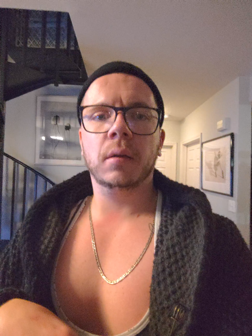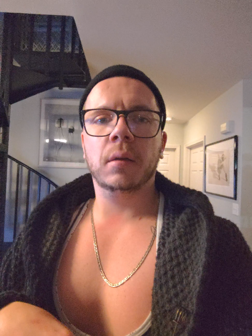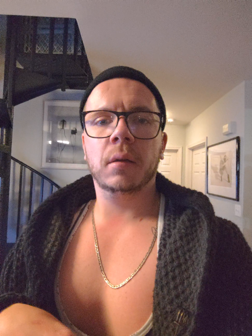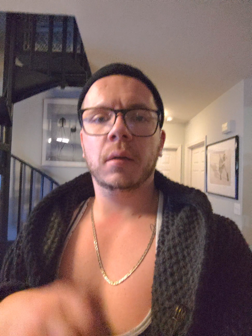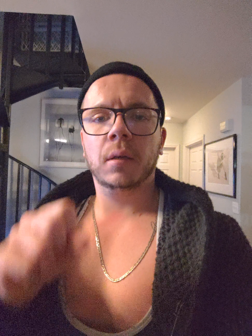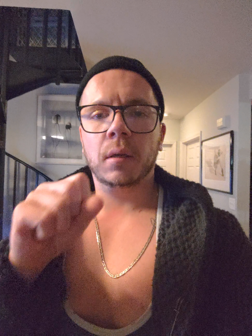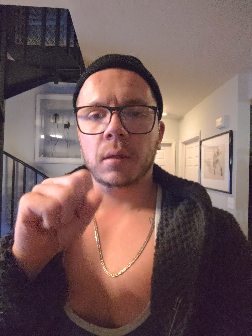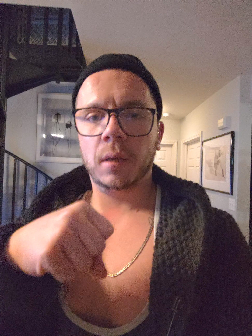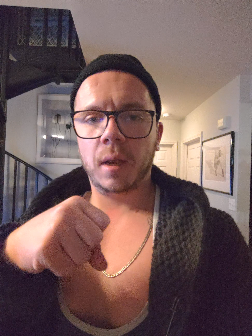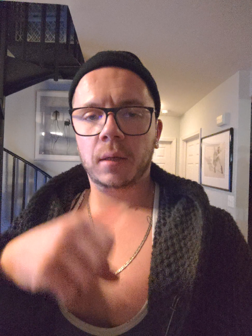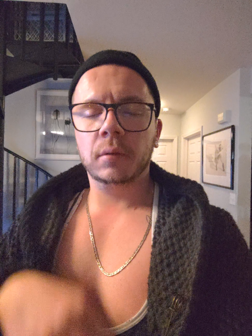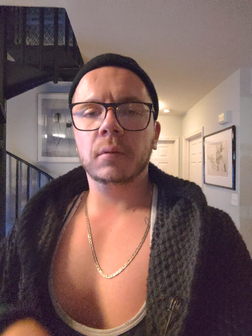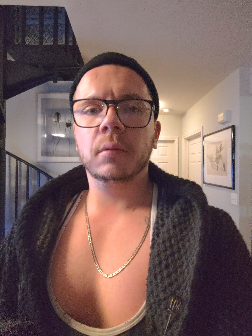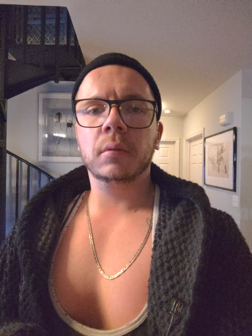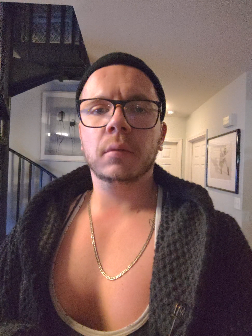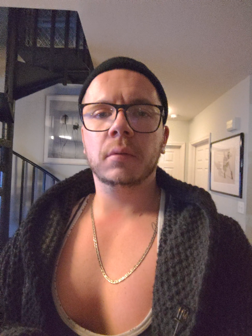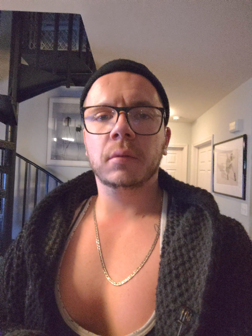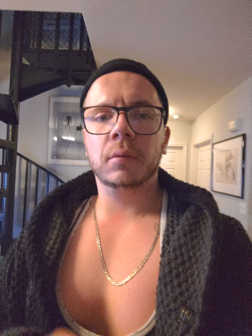yes